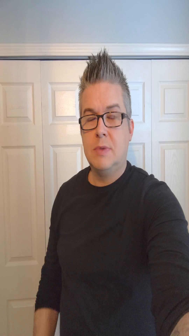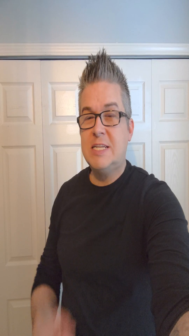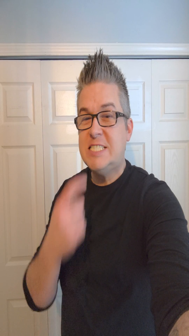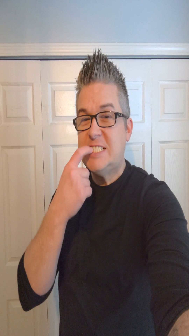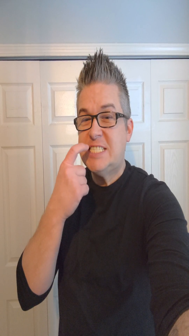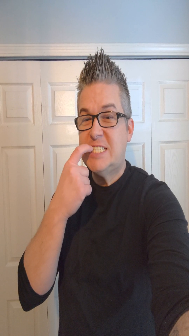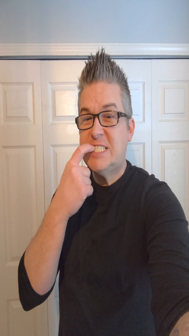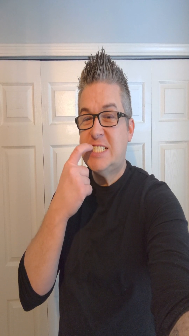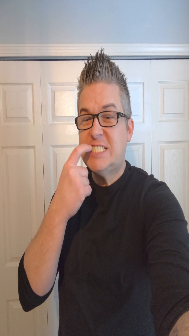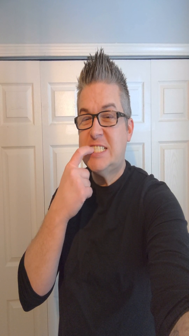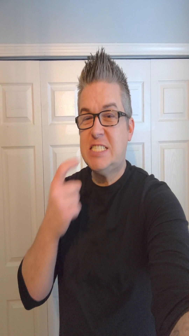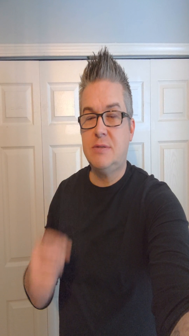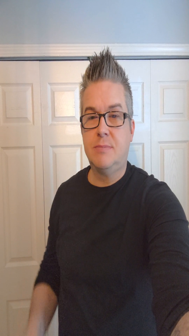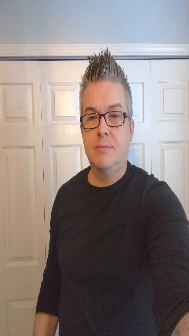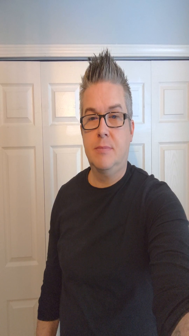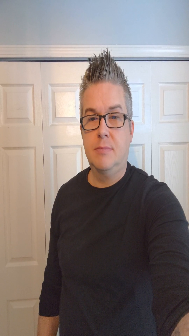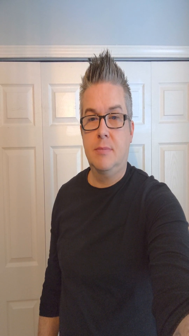window